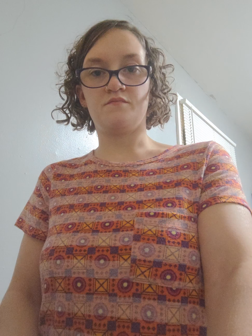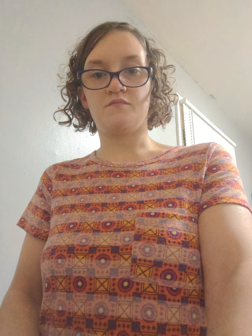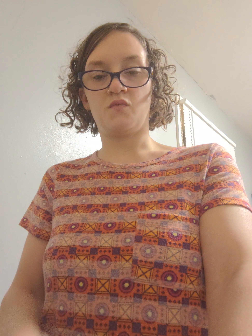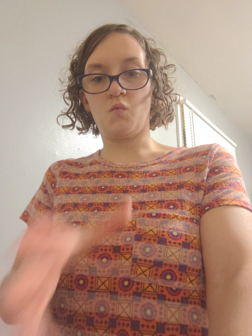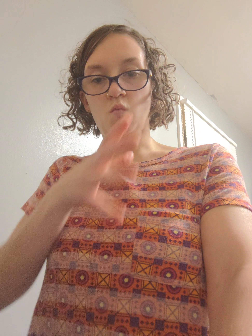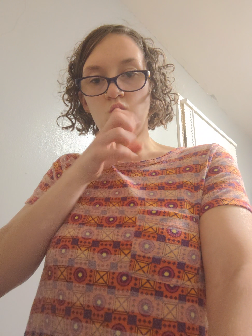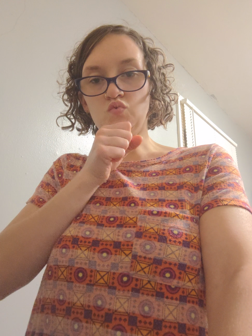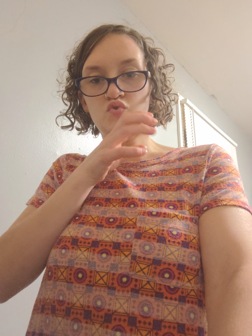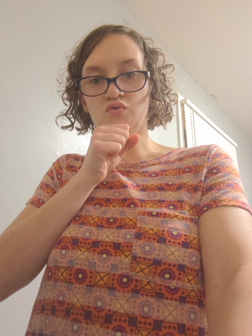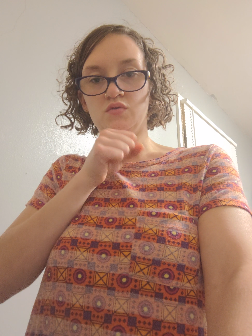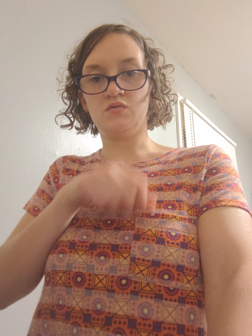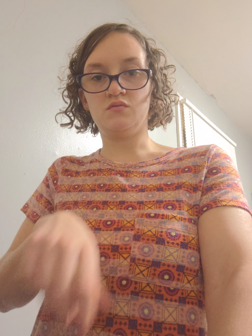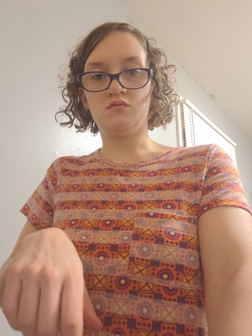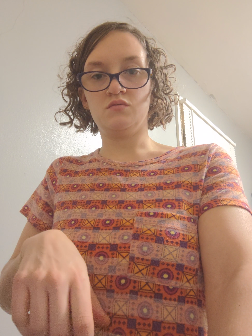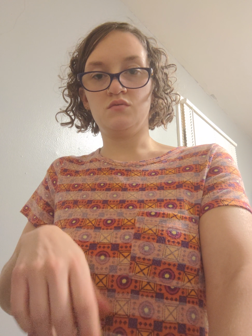orange